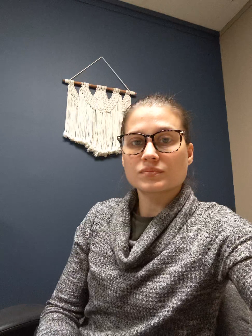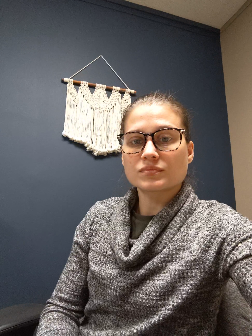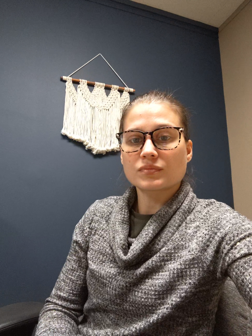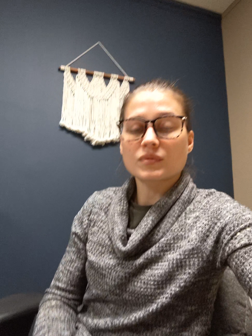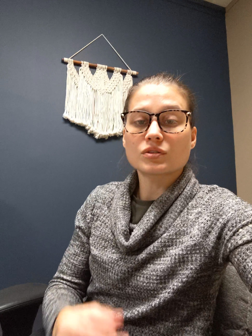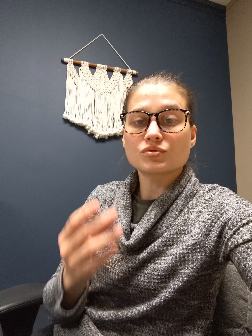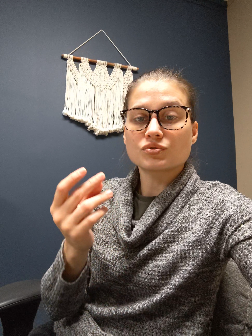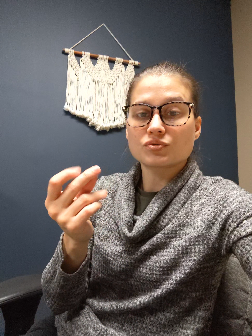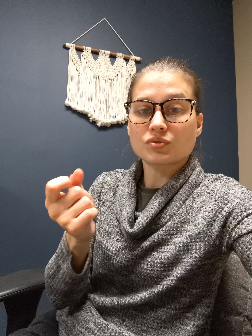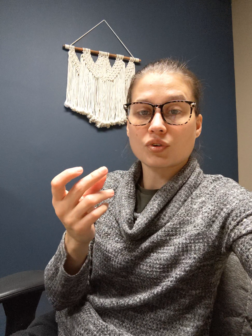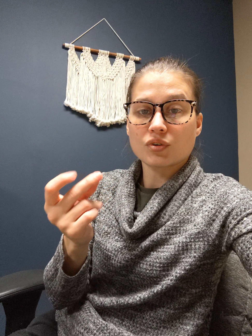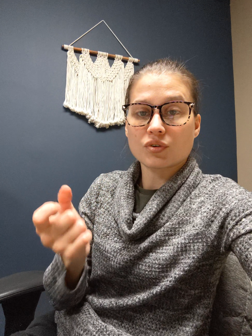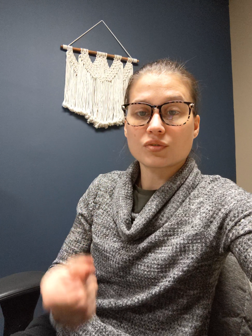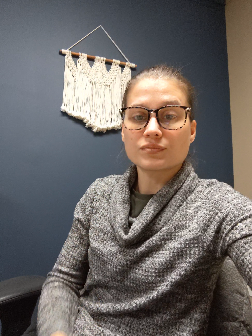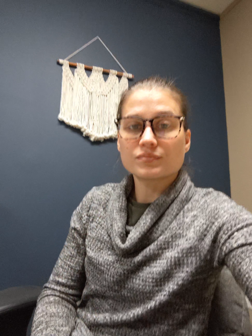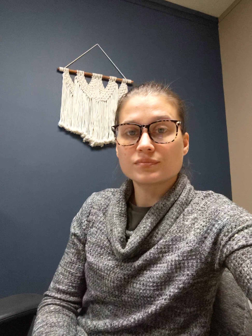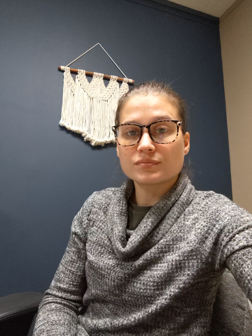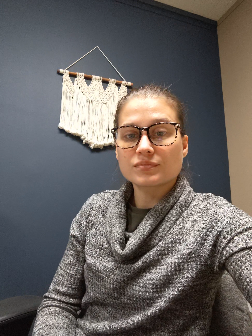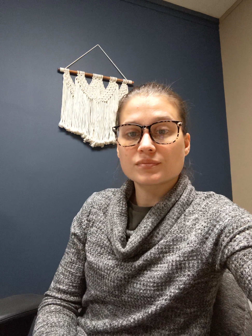dog